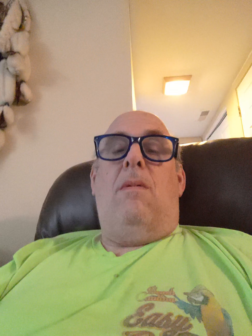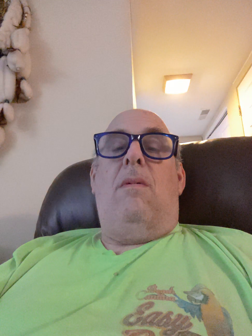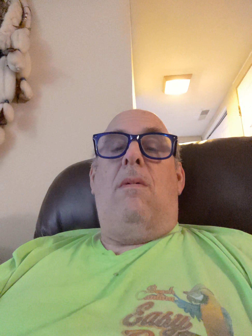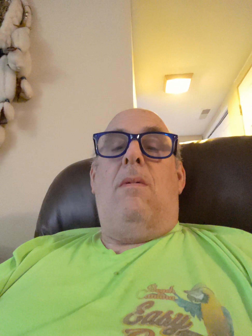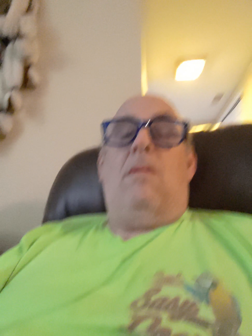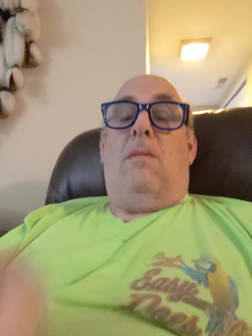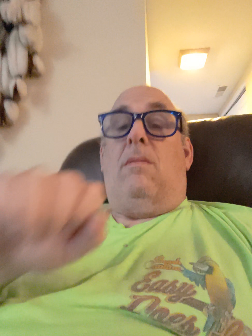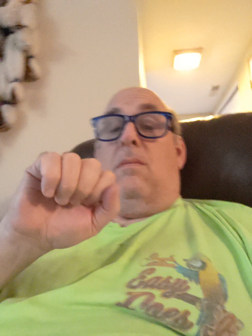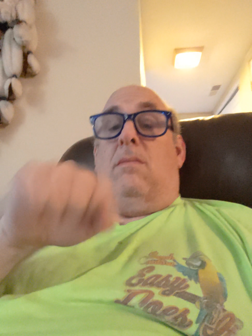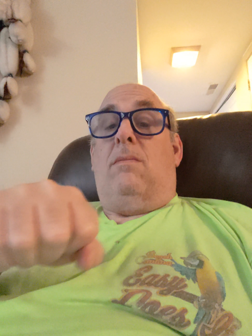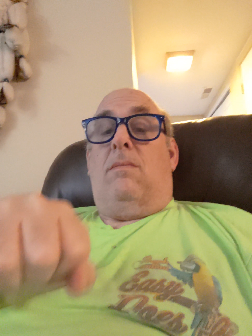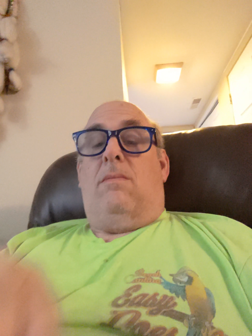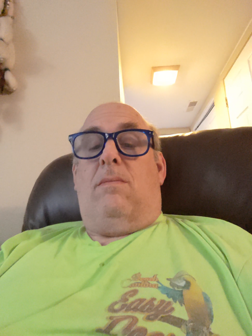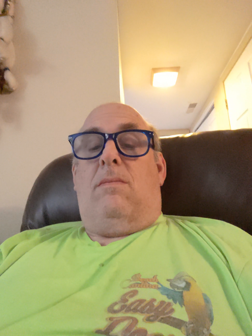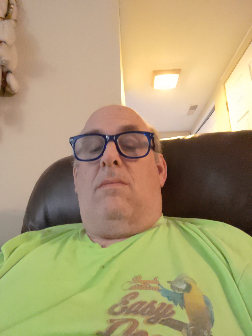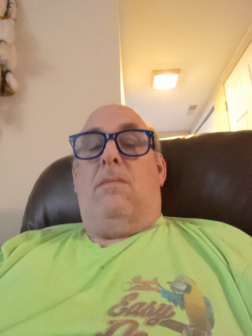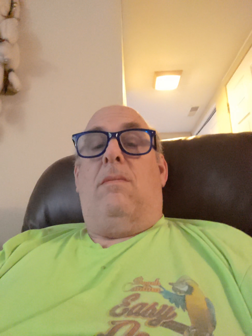can